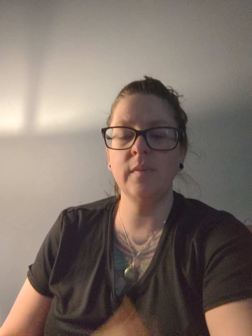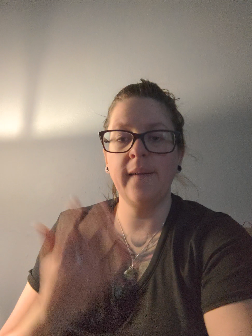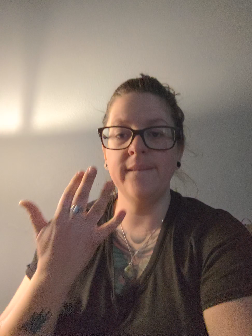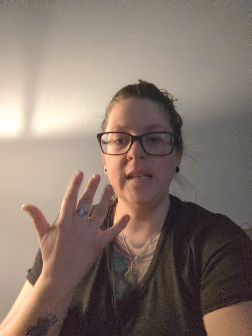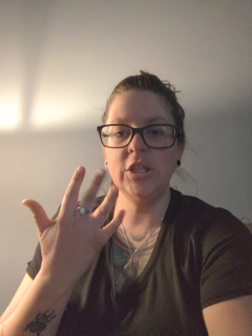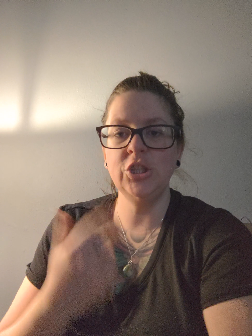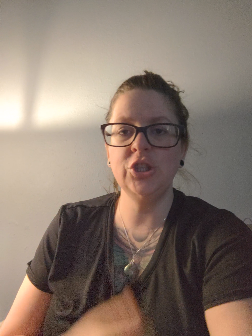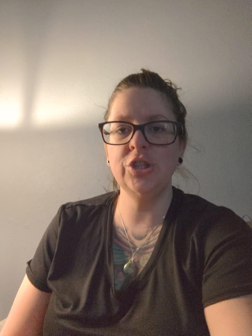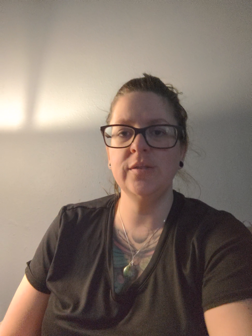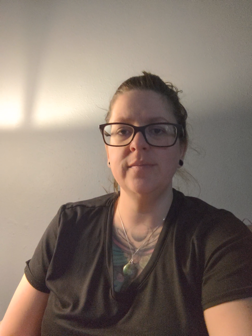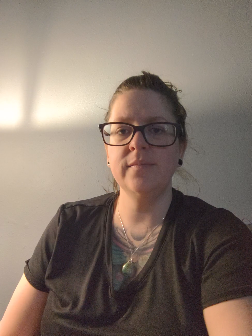finger